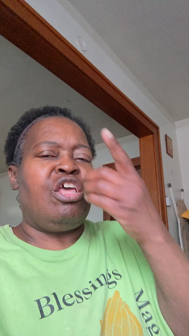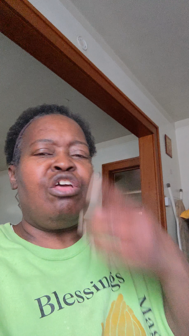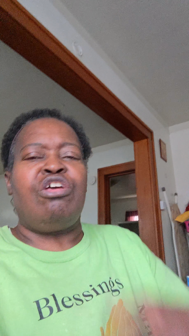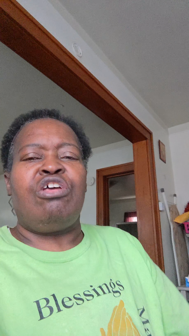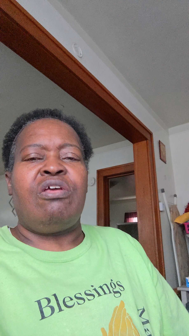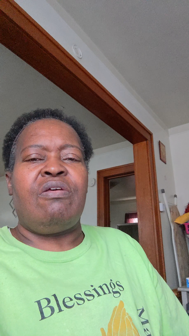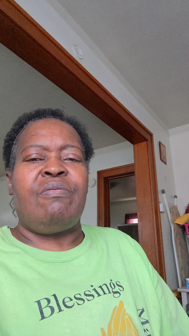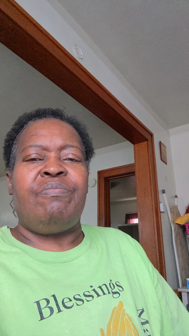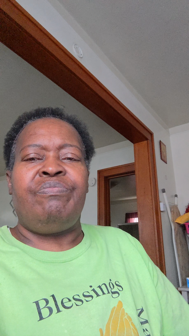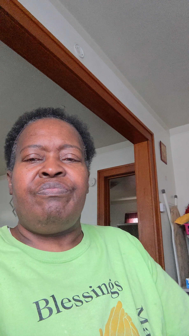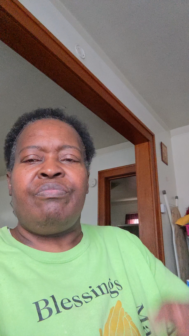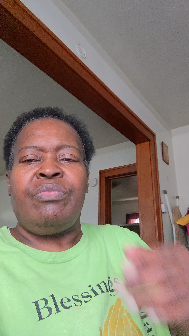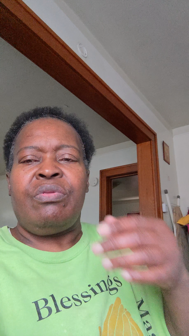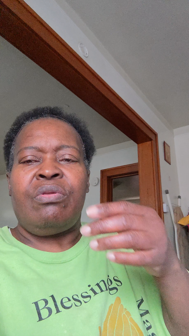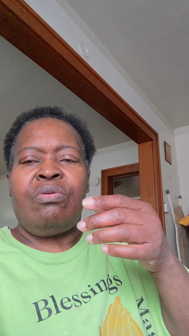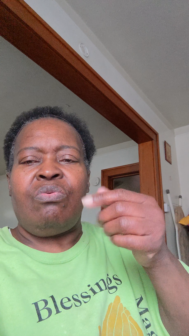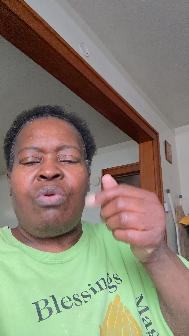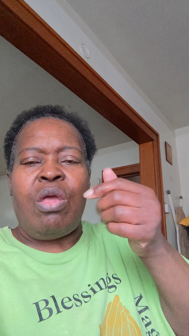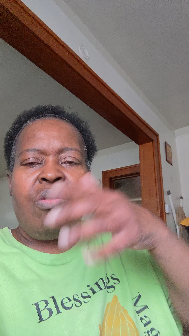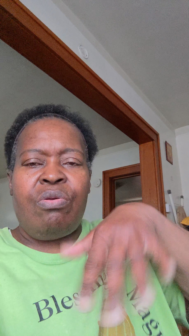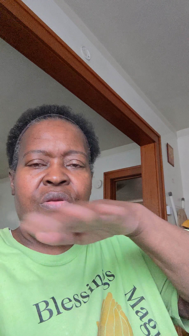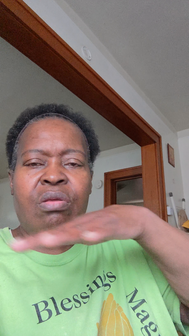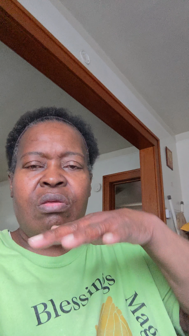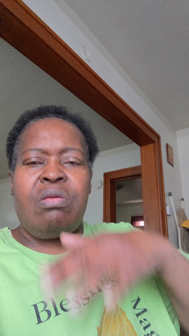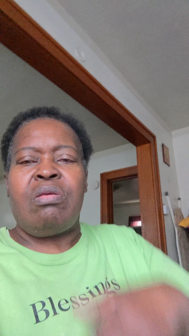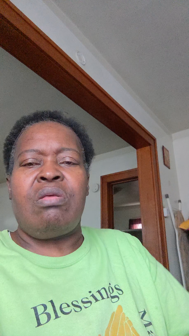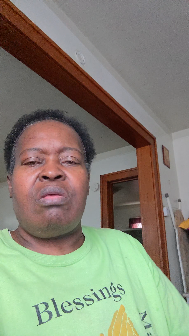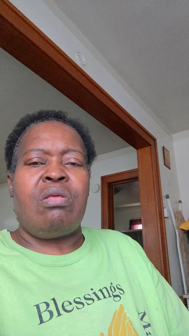garden